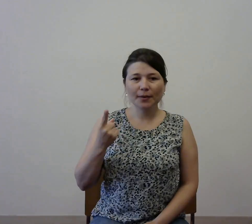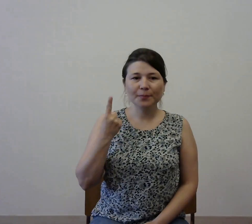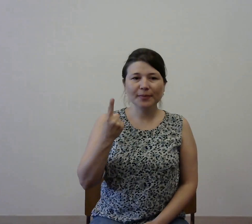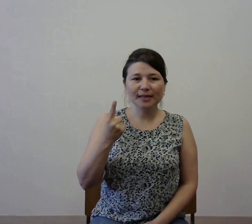1